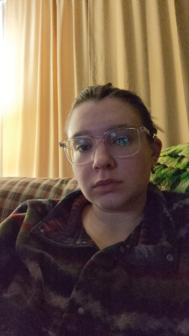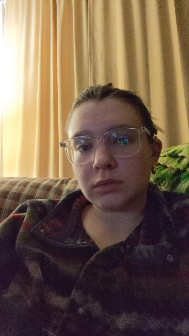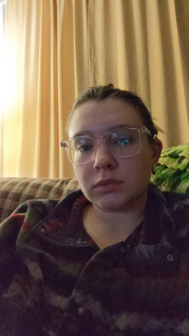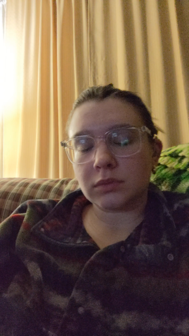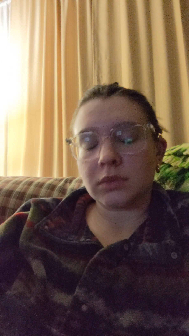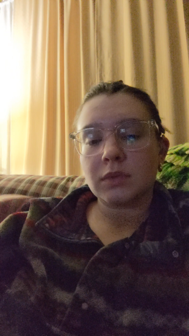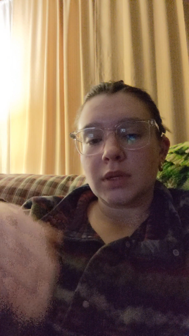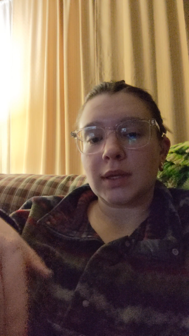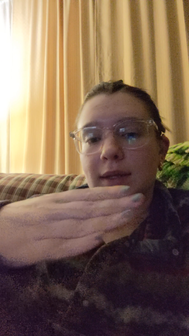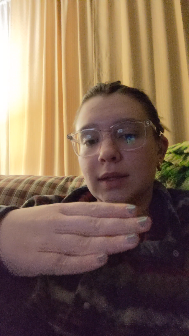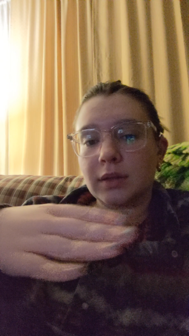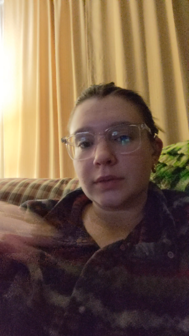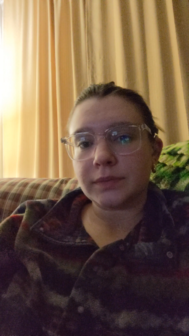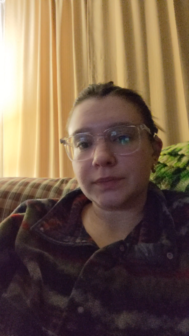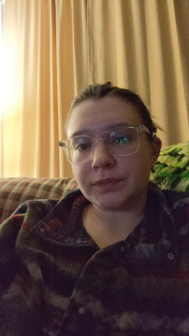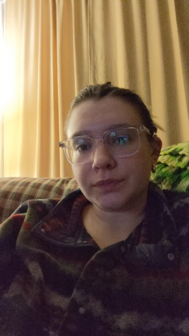kick